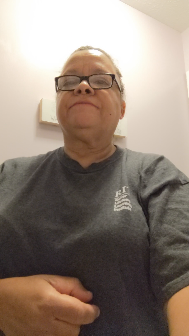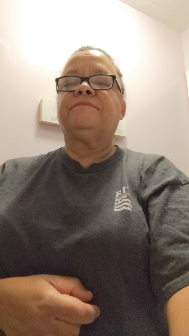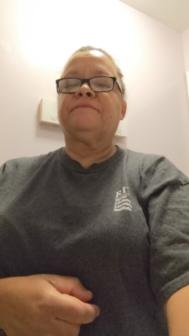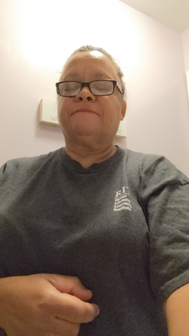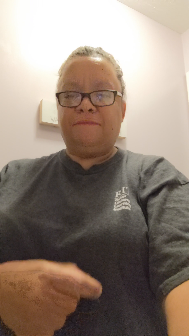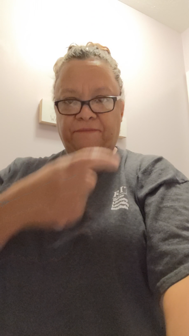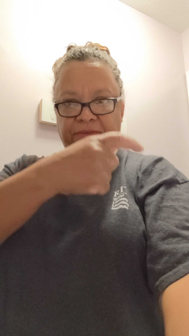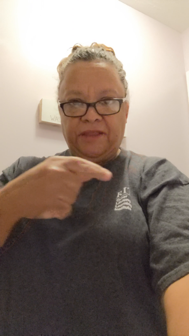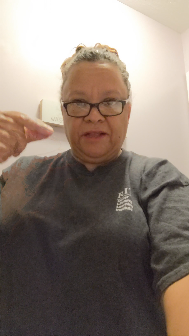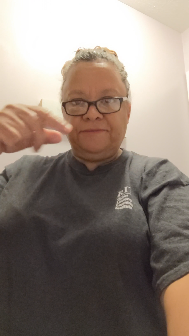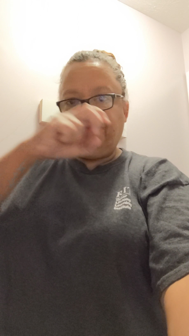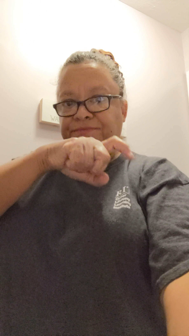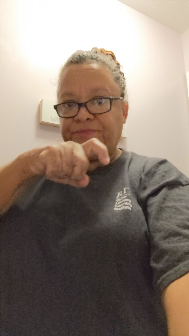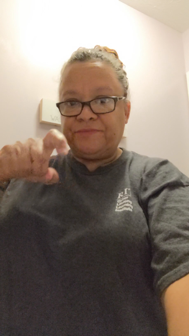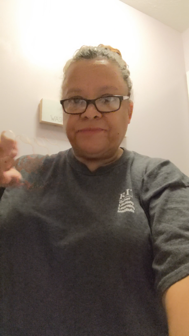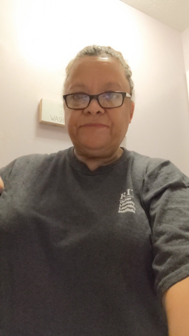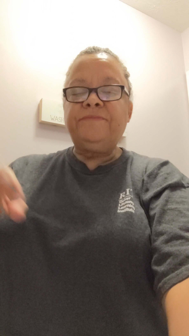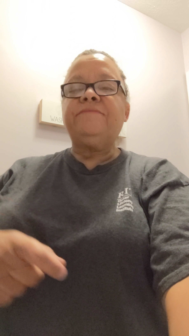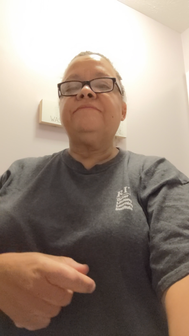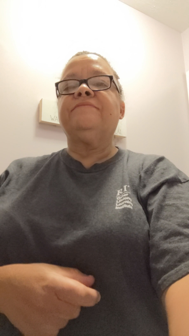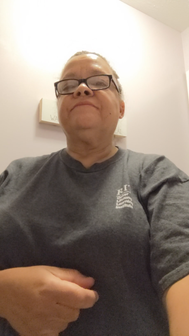peas